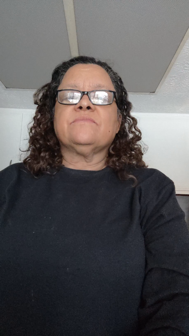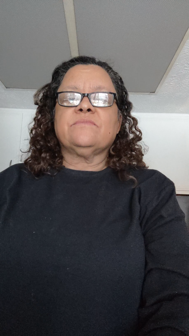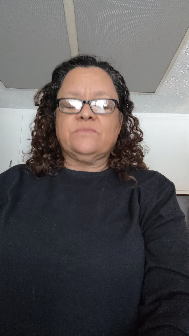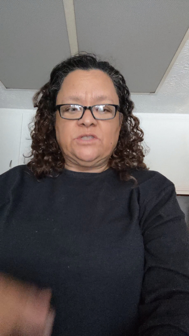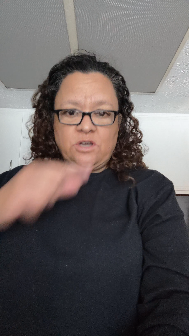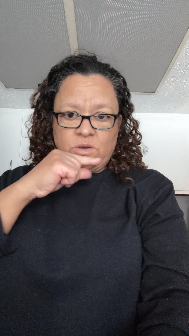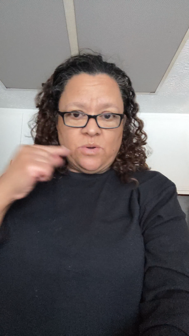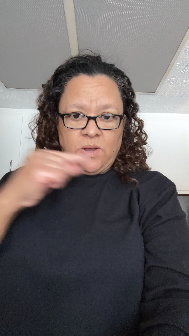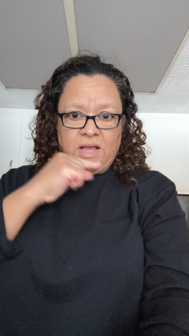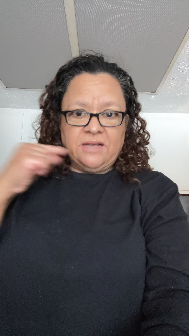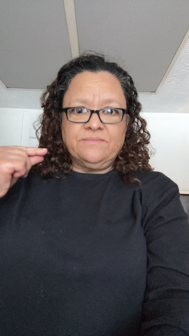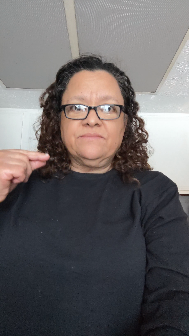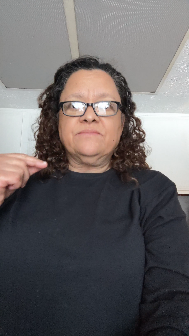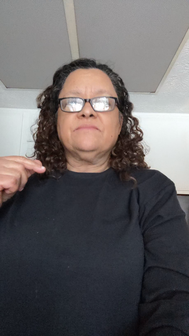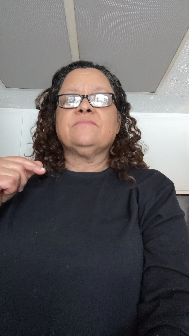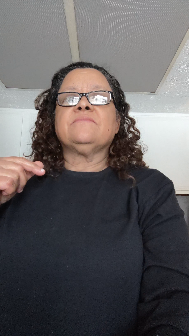glue